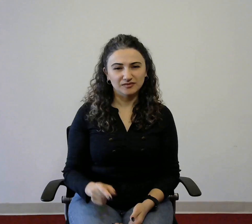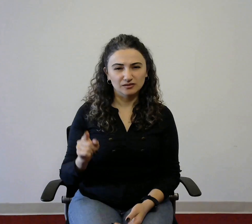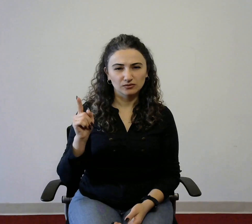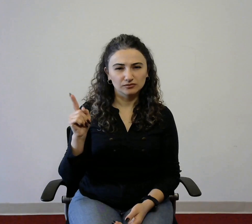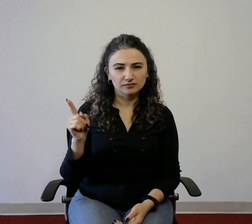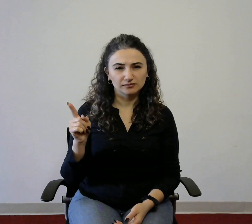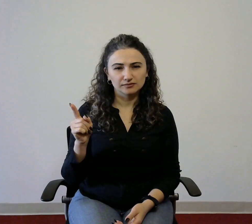onun